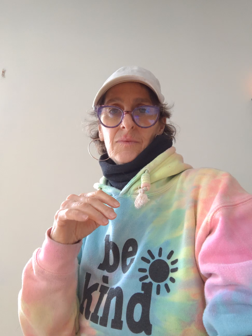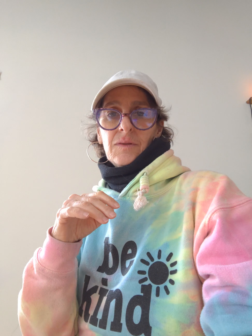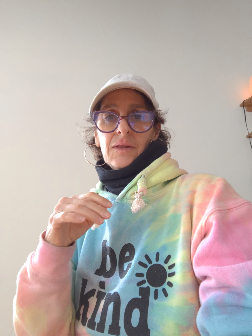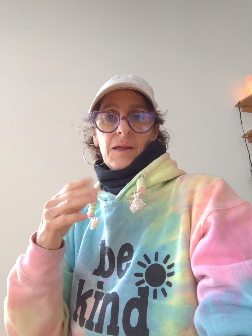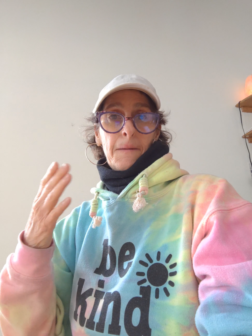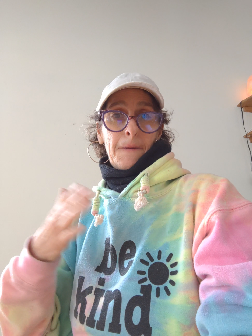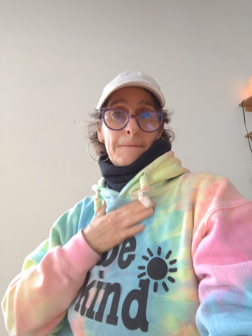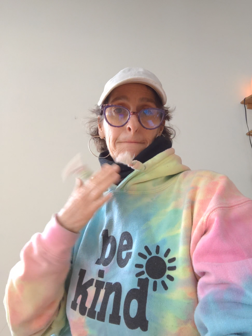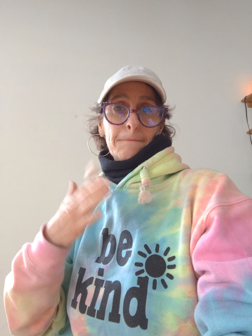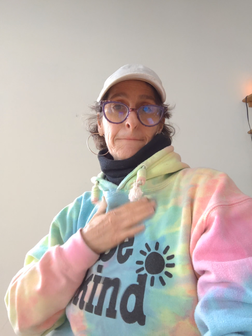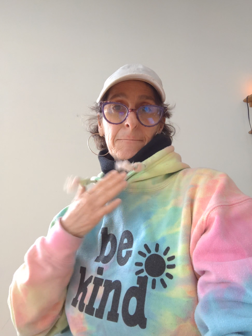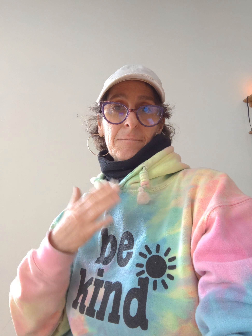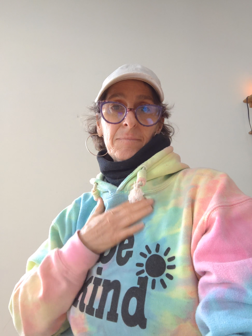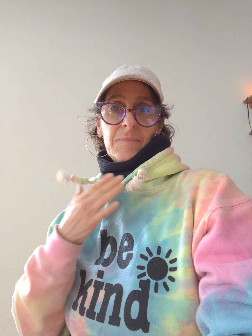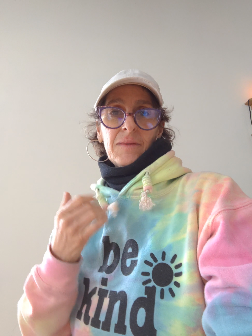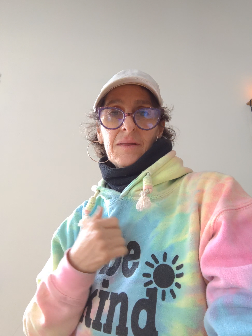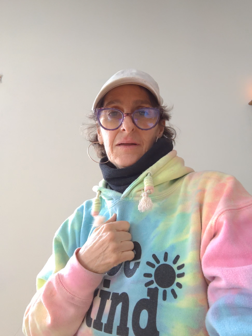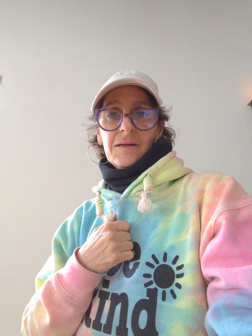happy